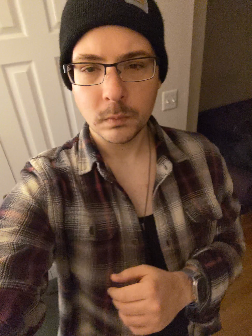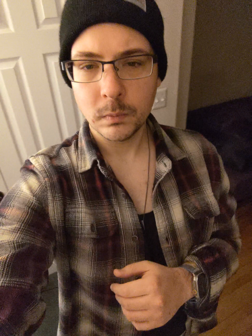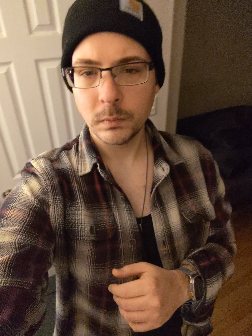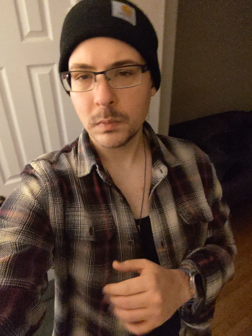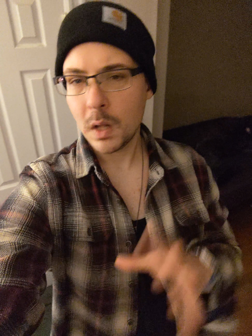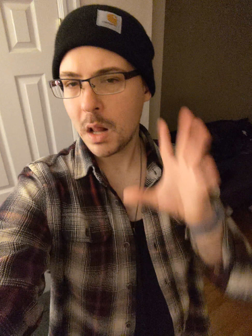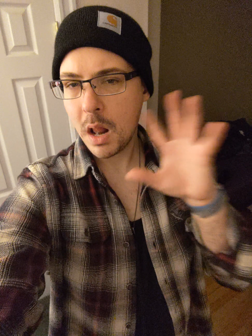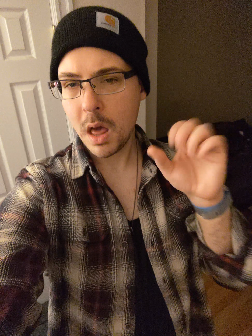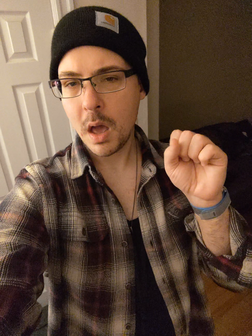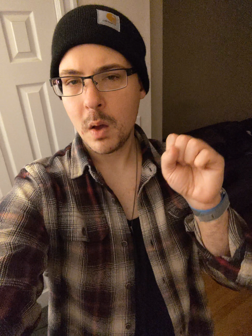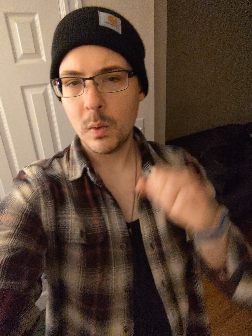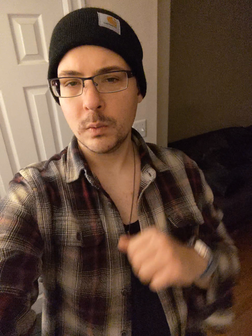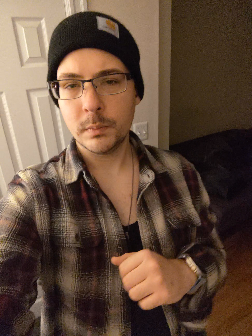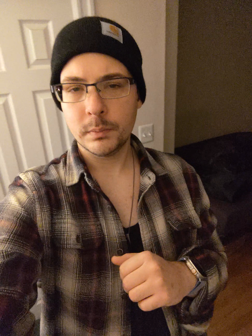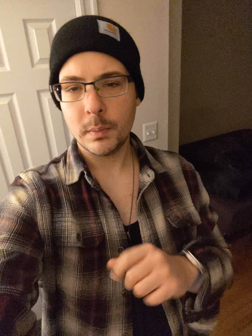loud